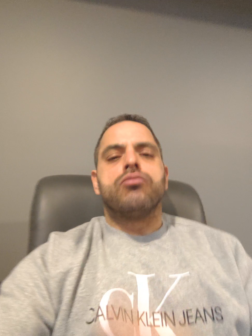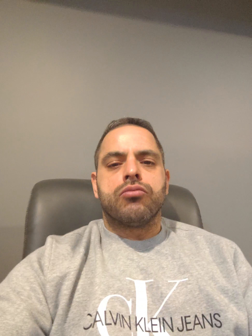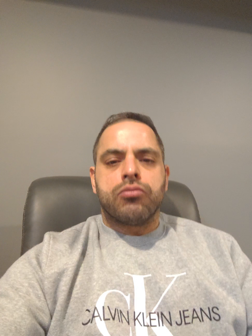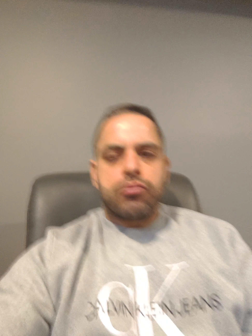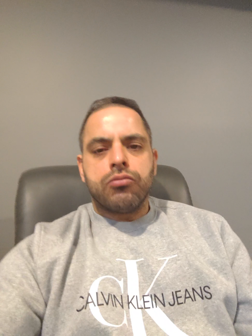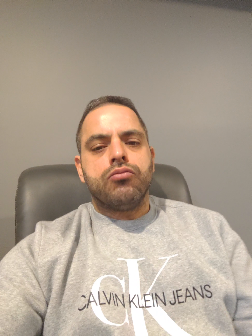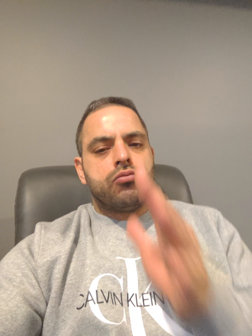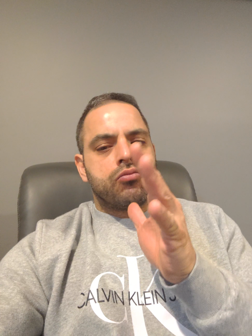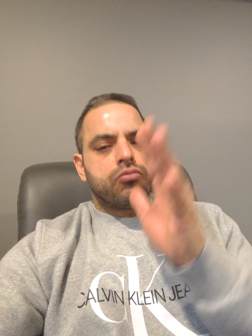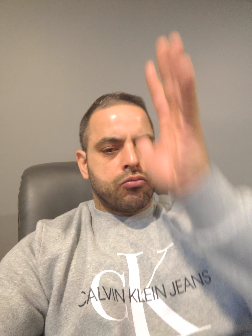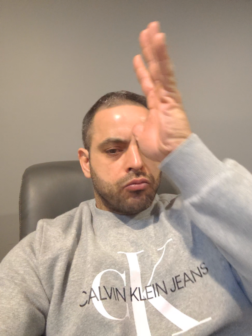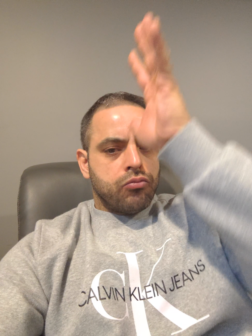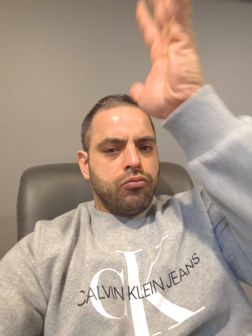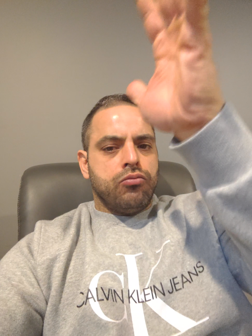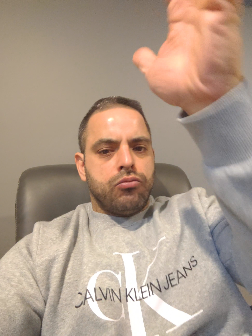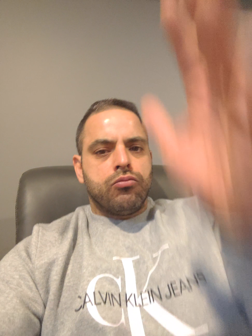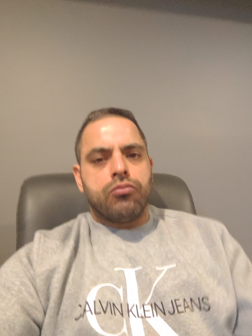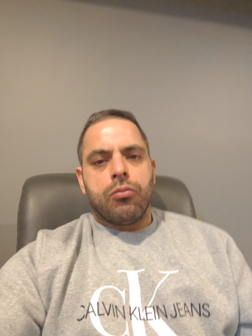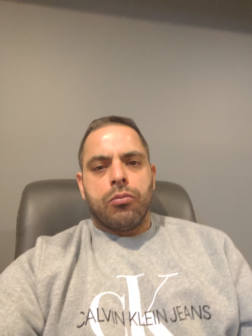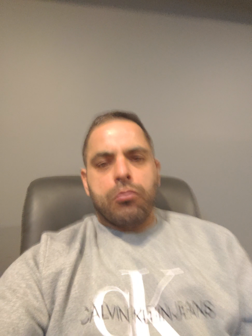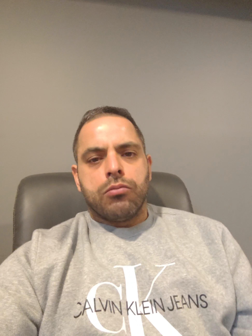grandpa